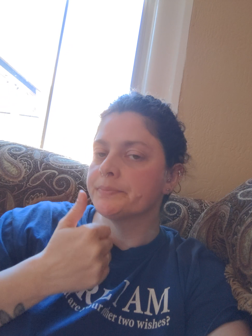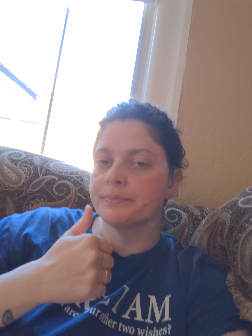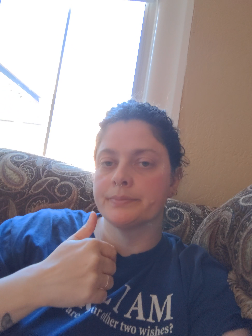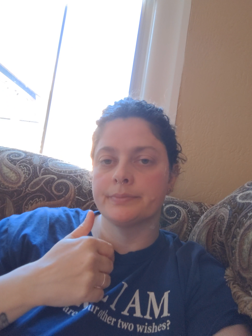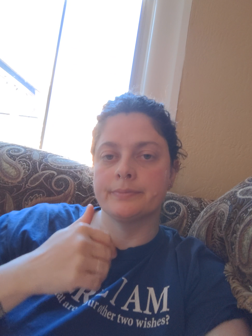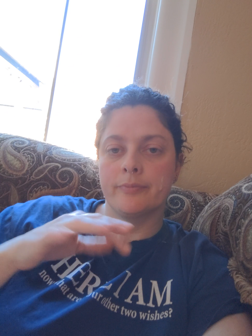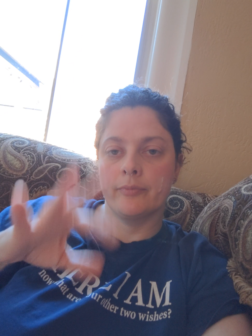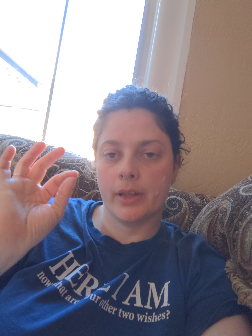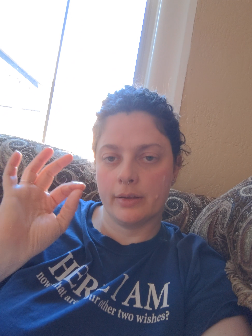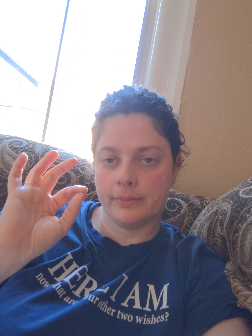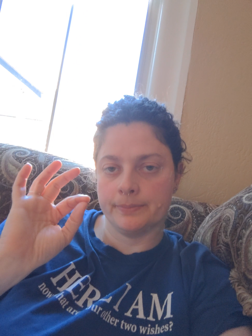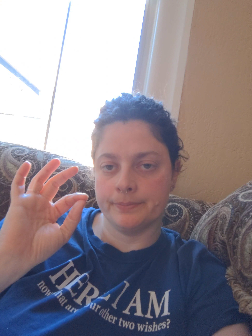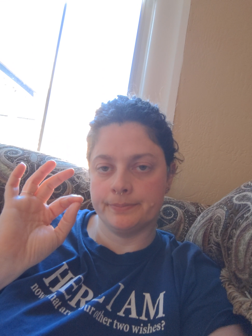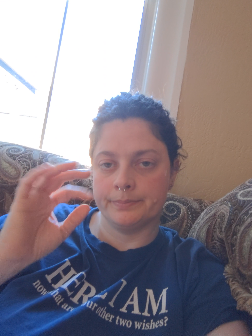find